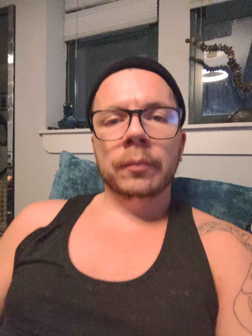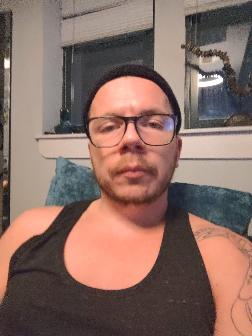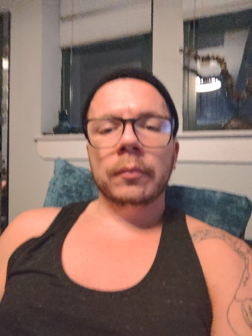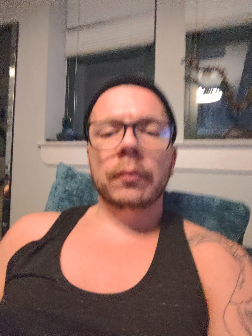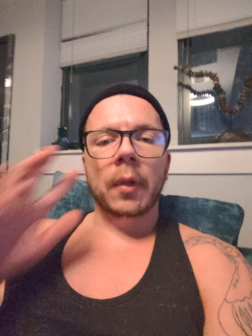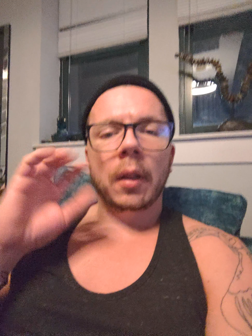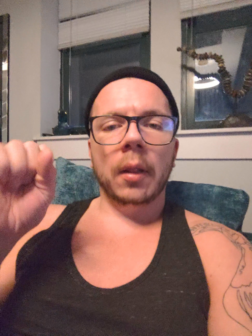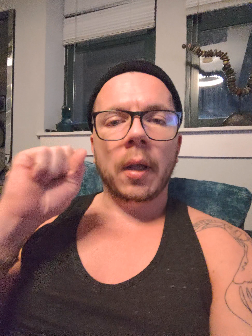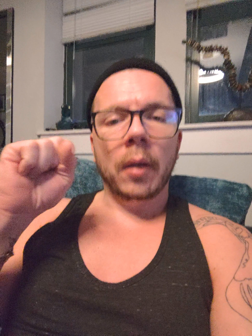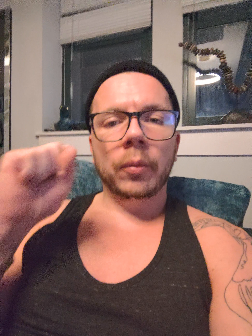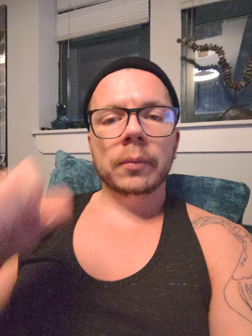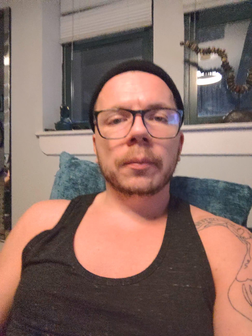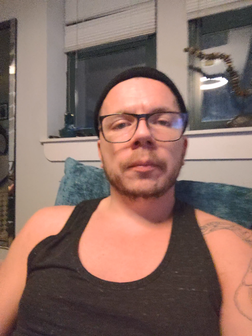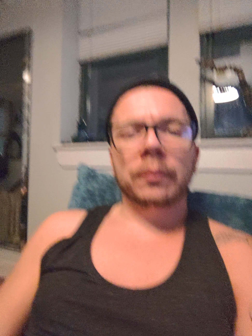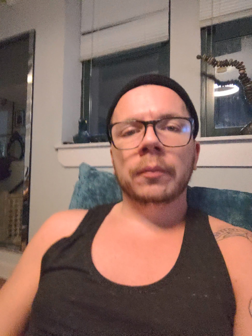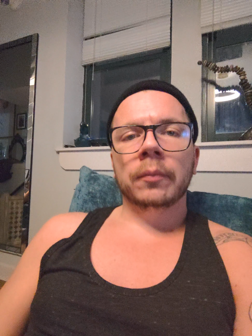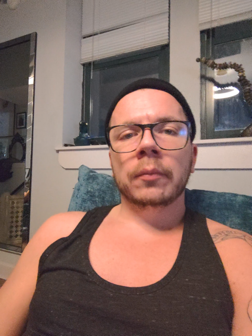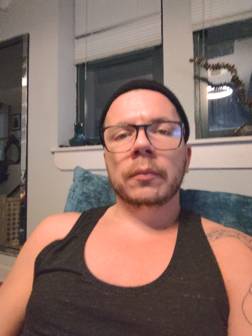loud